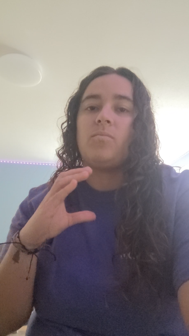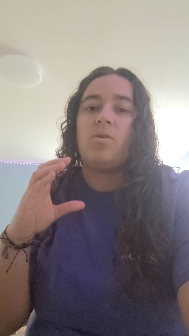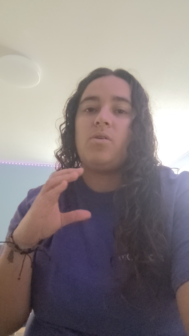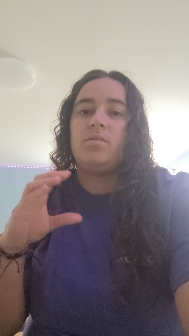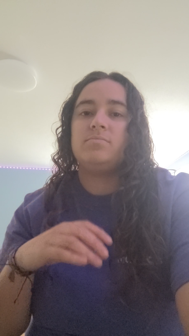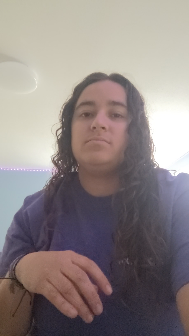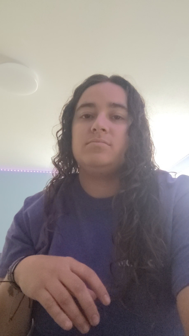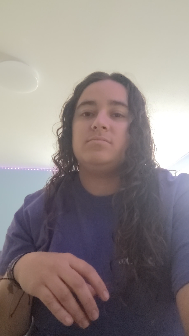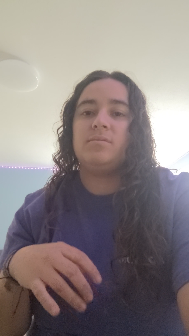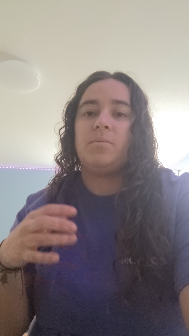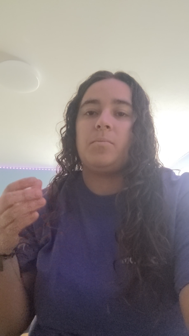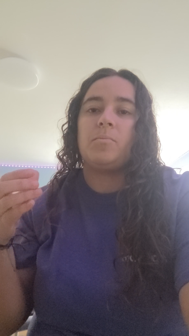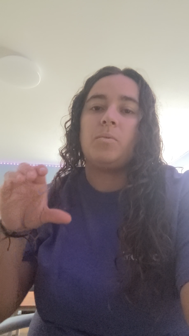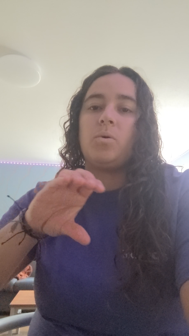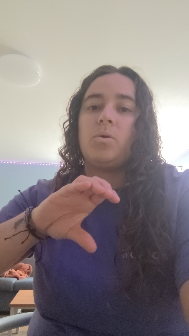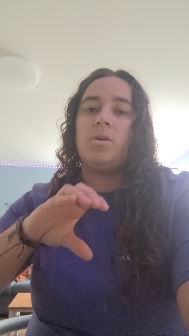pour